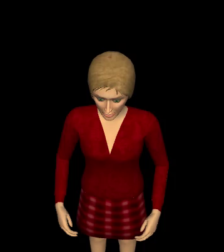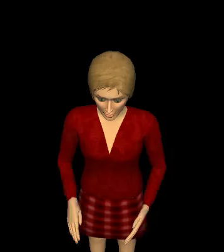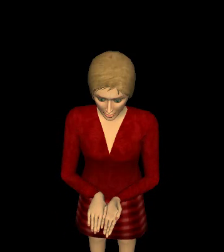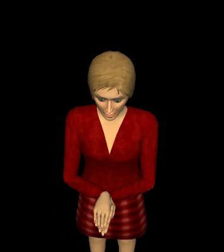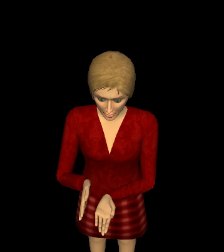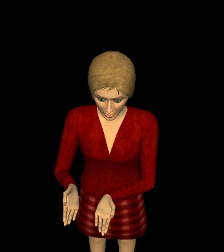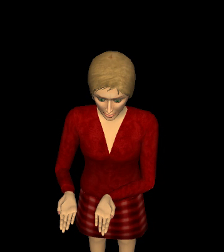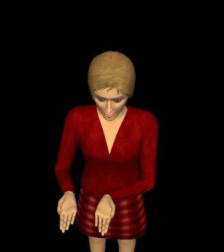نسخة